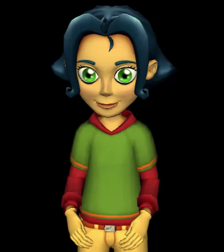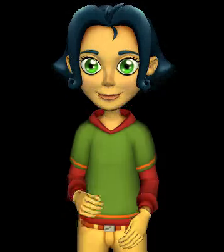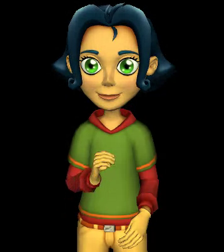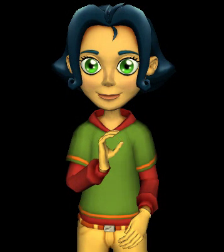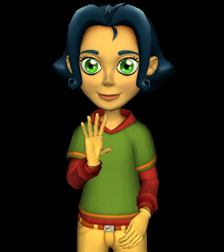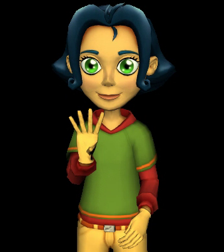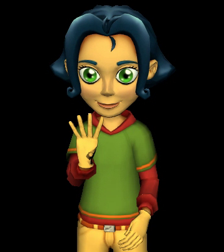يرسل